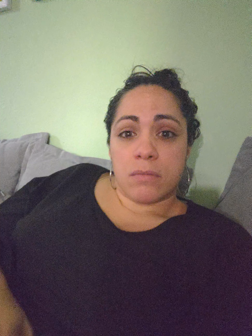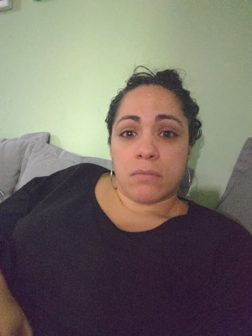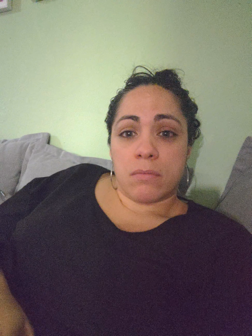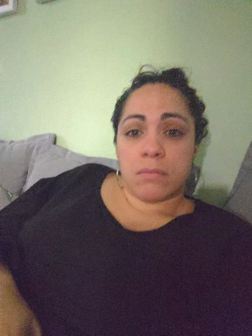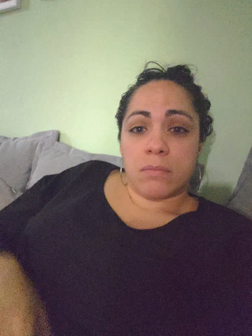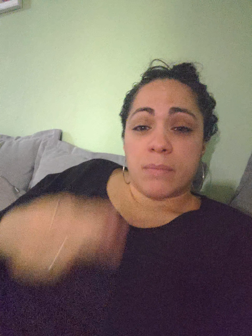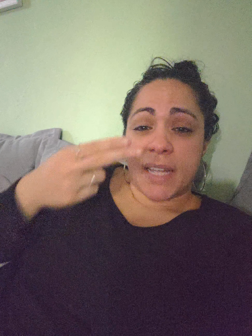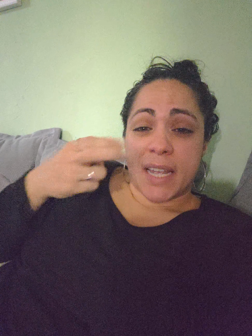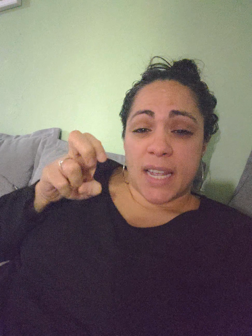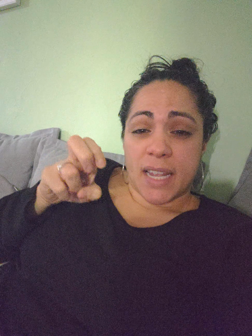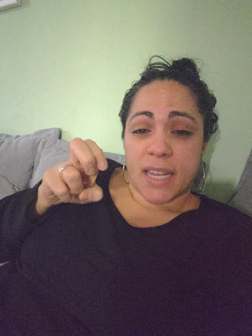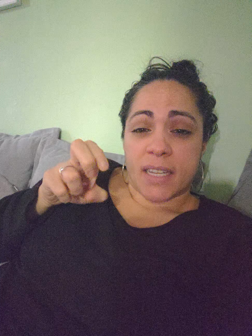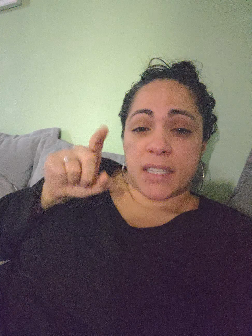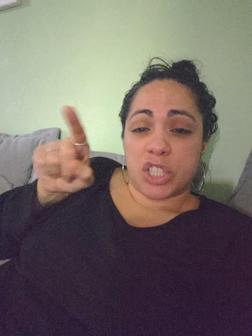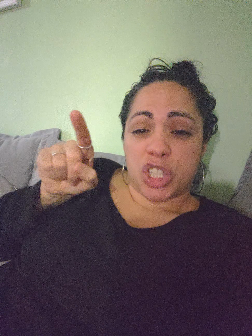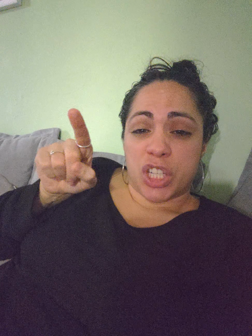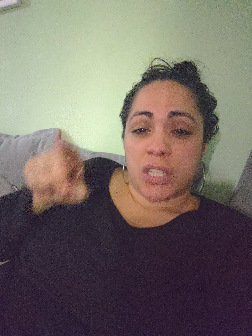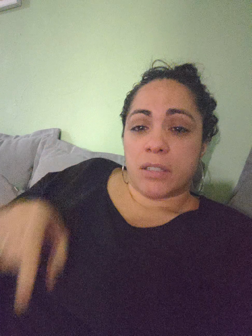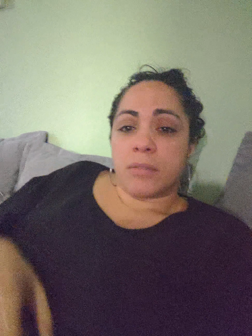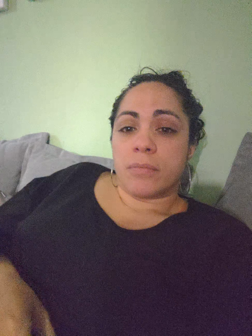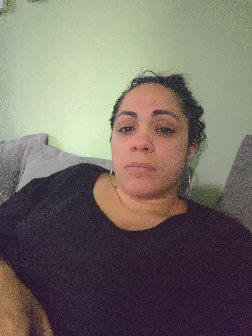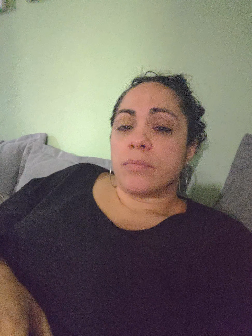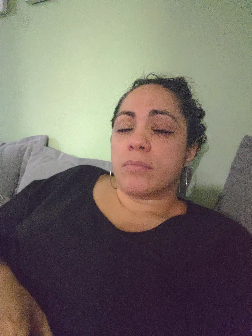he/she/it